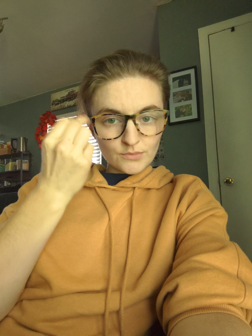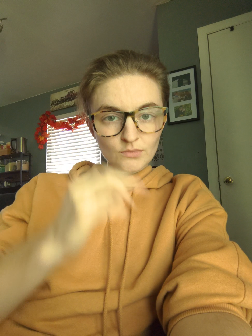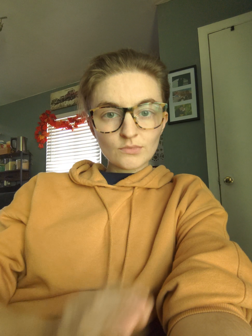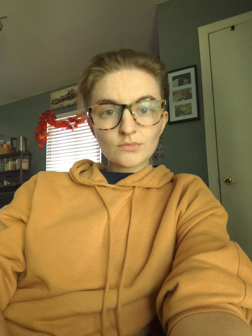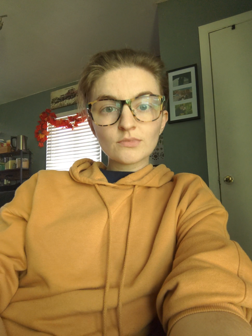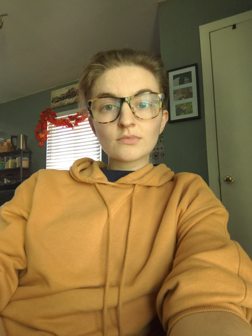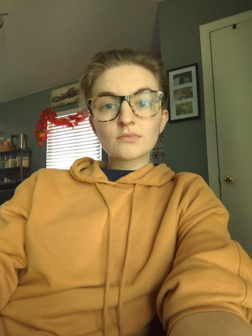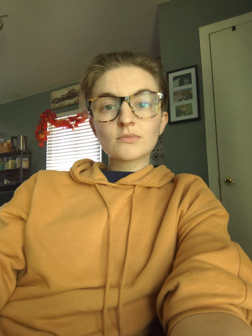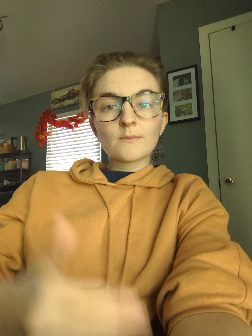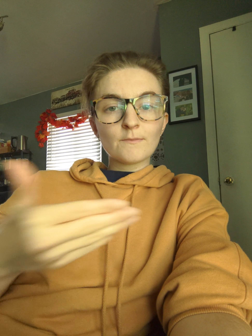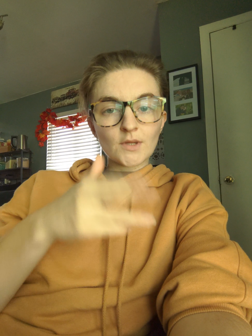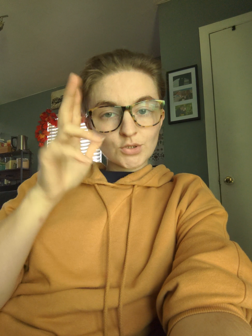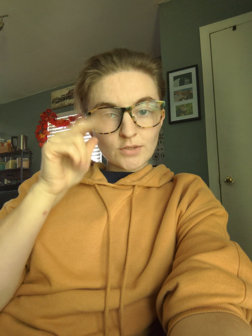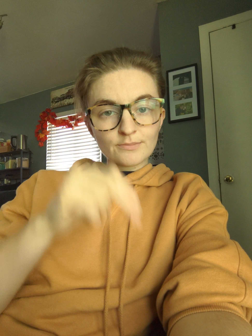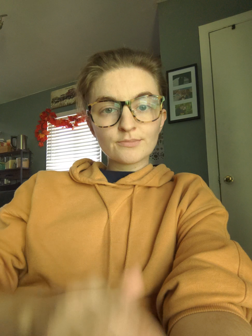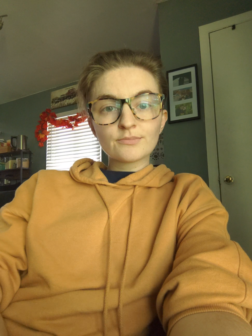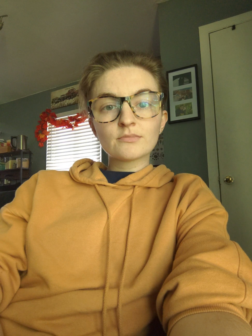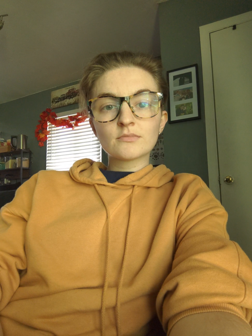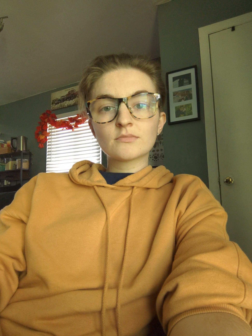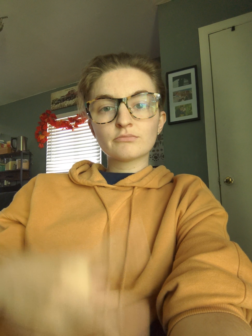pony